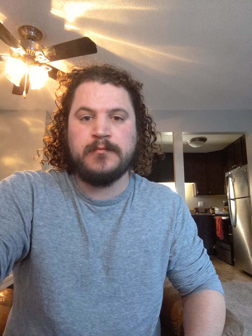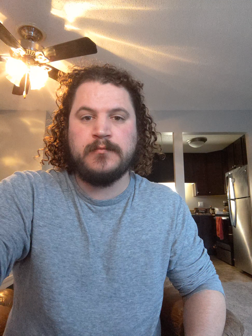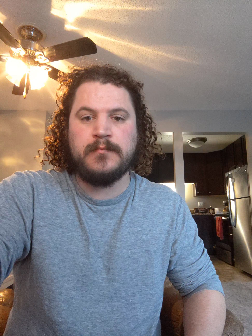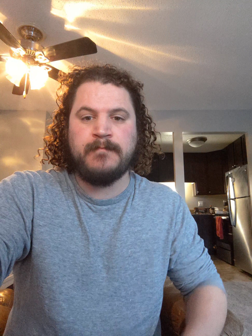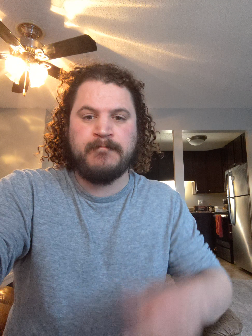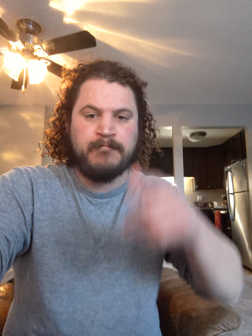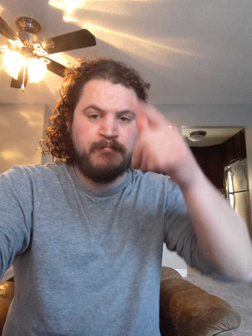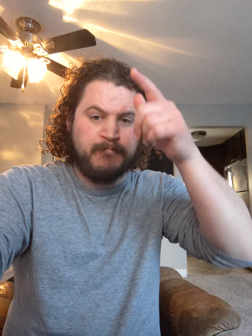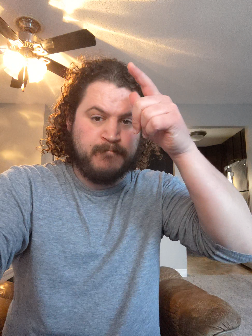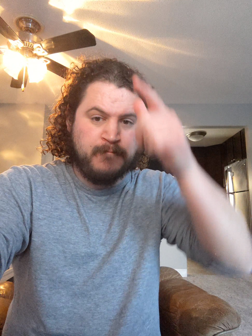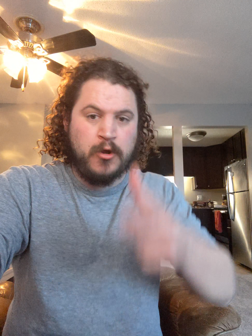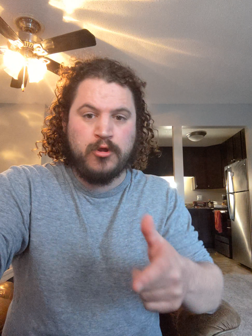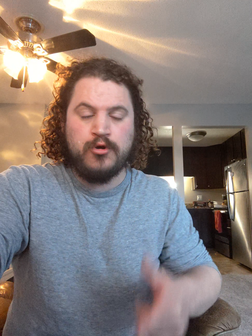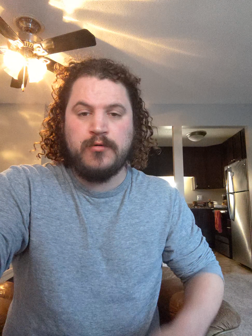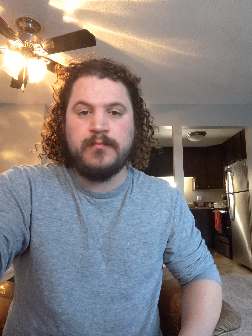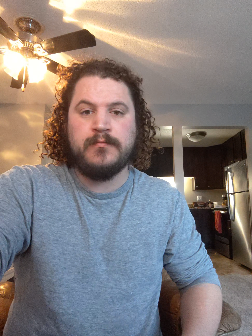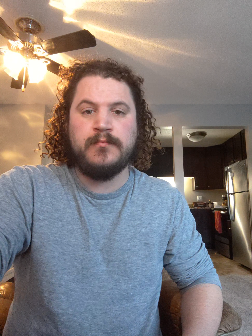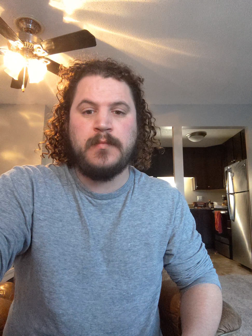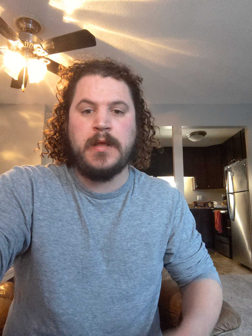brother